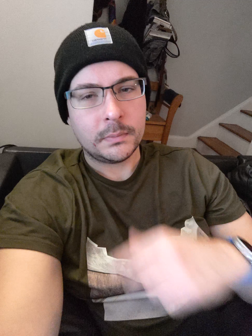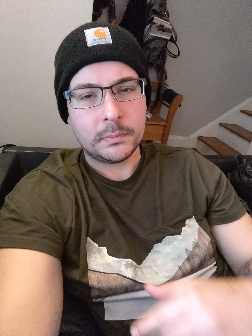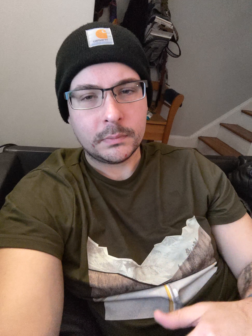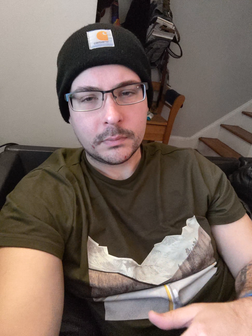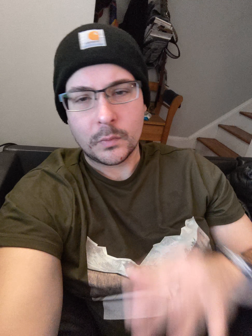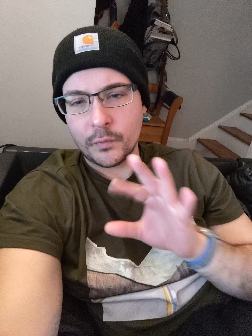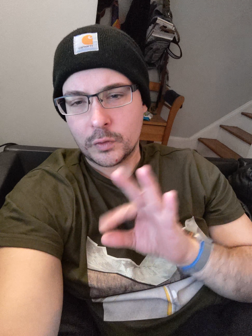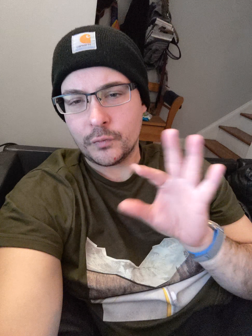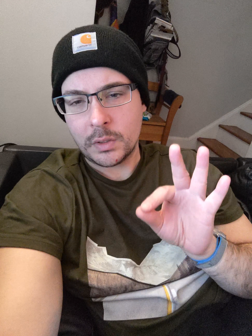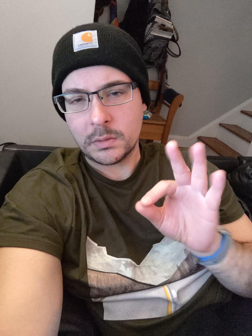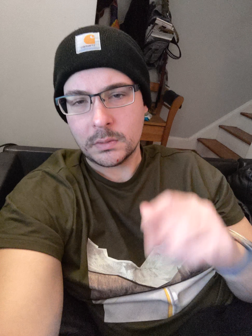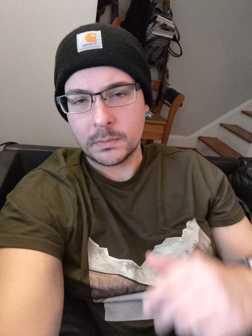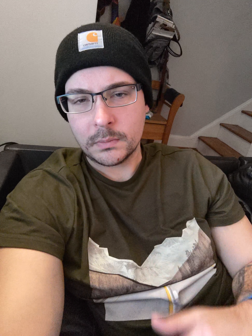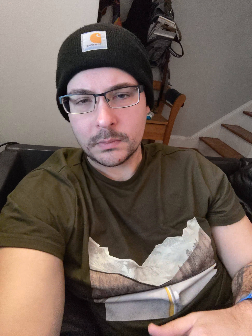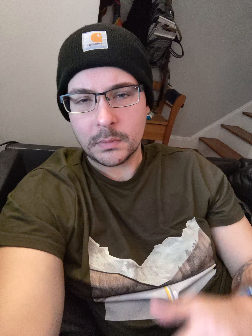french fries